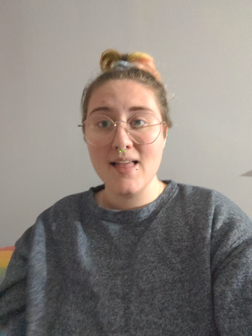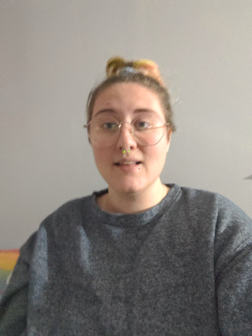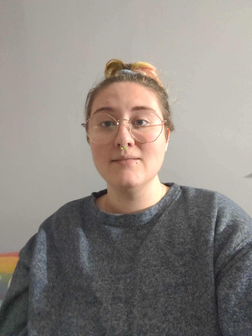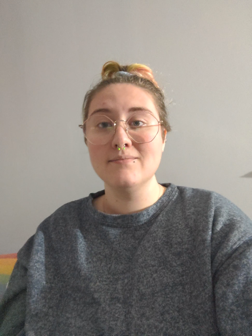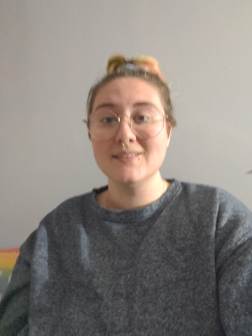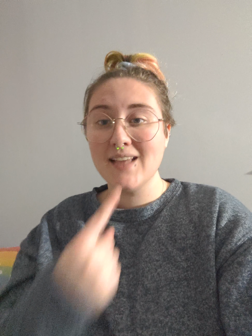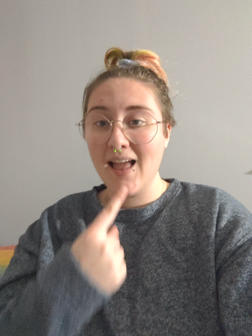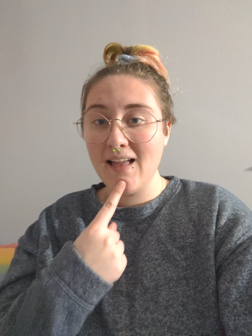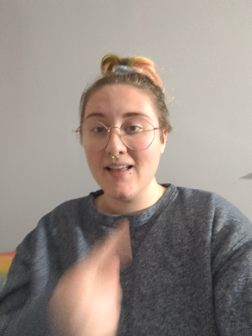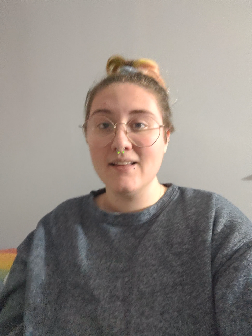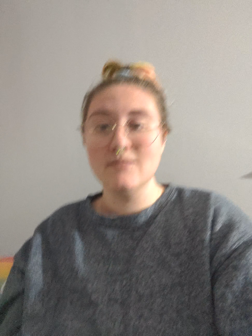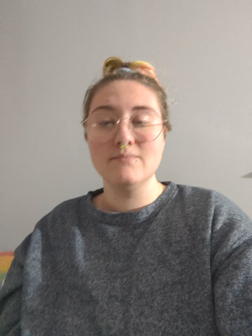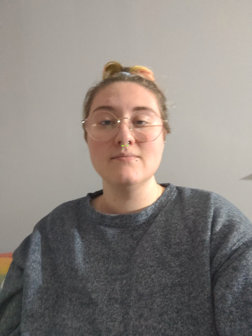say